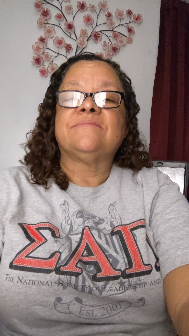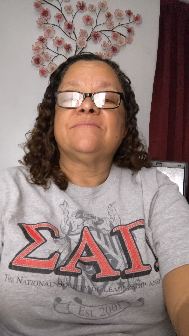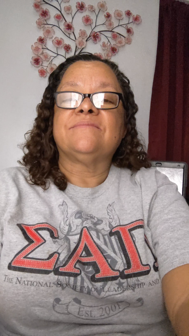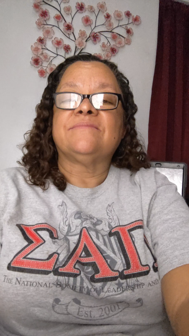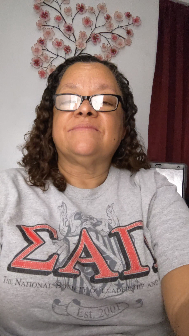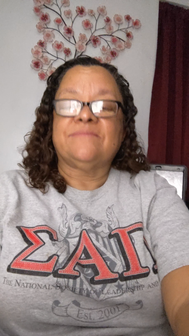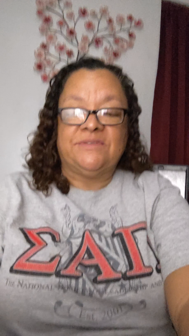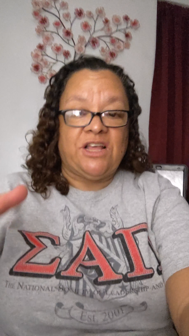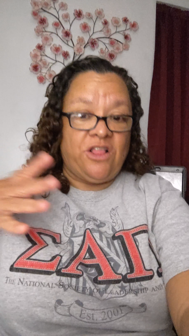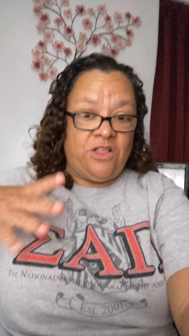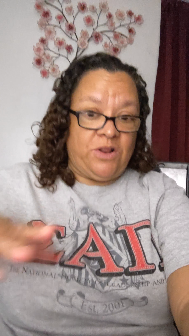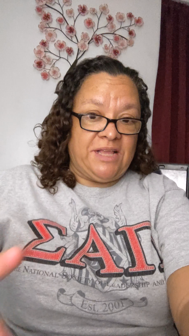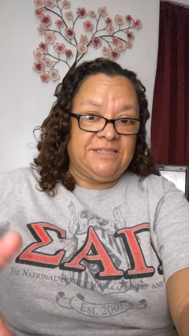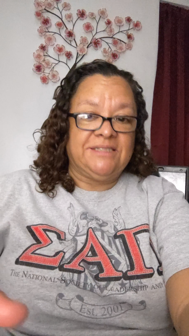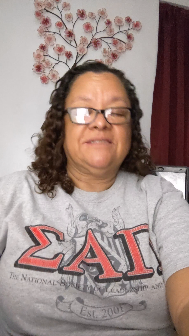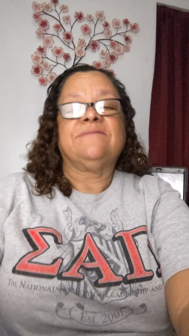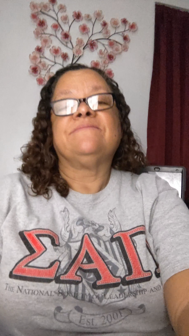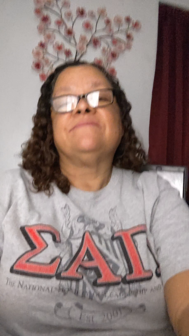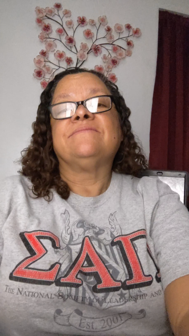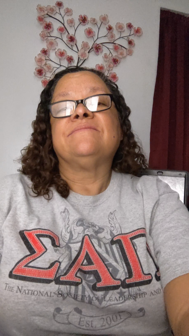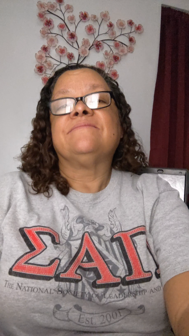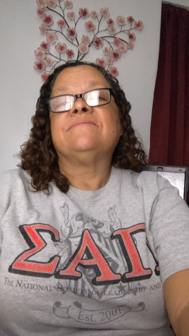dress